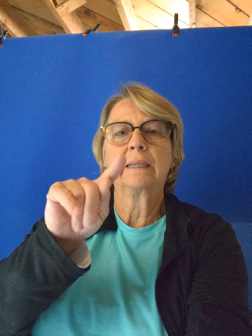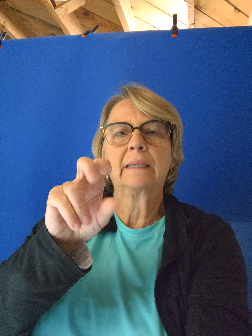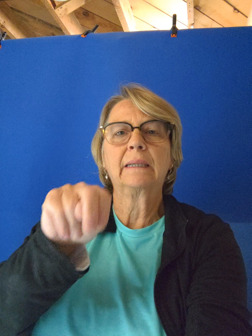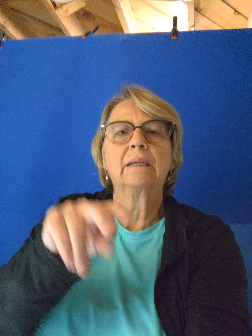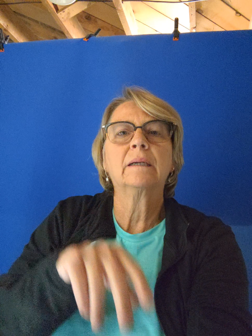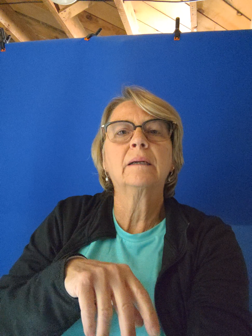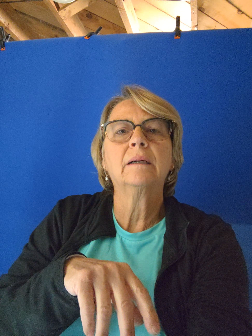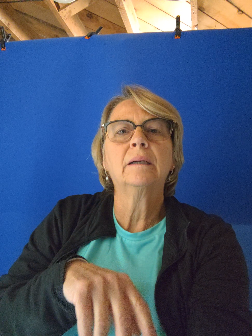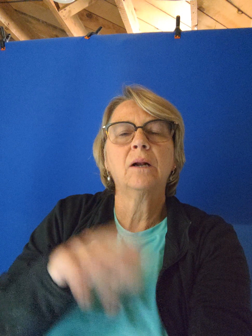mitten